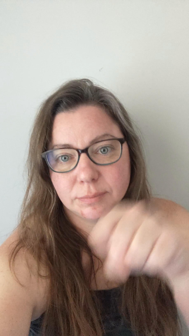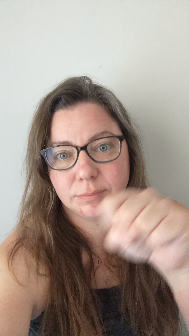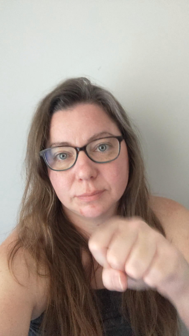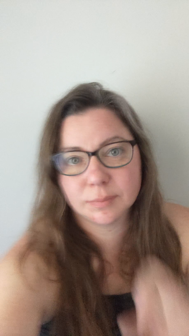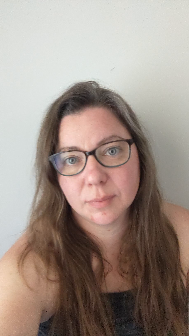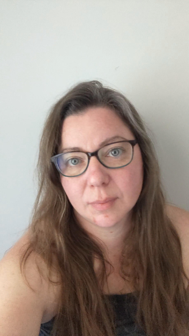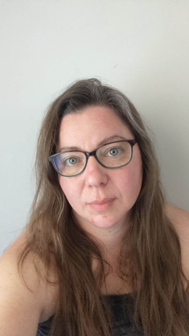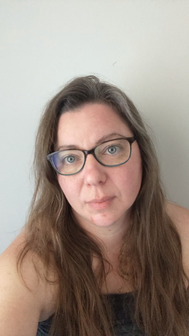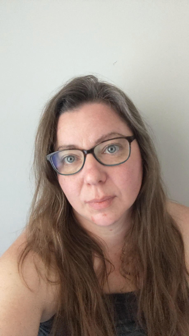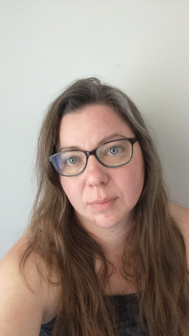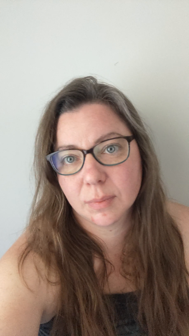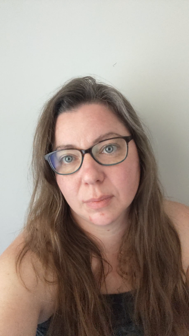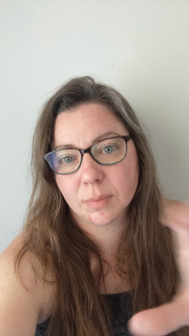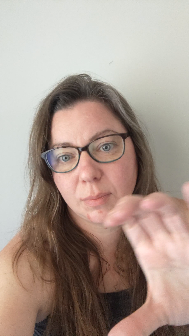pour